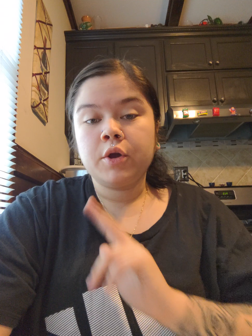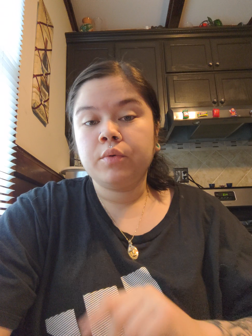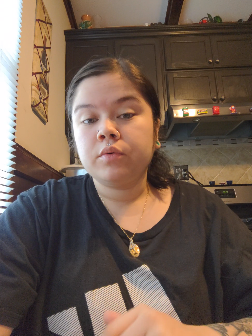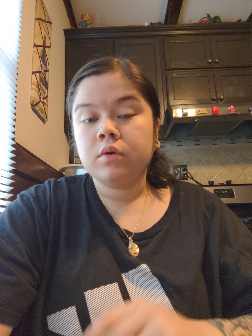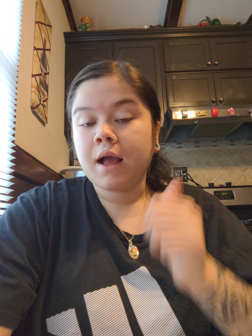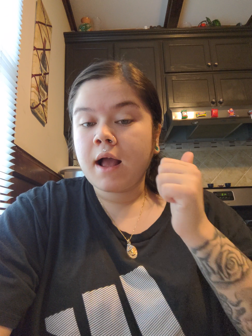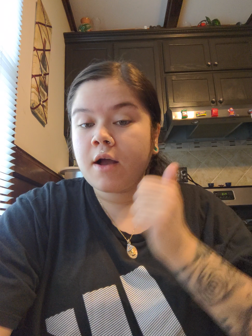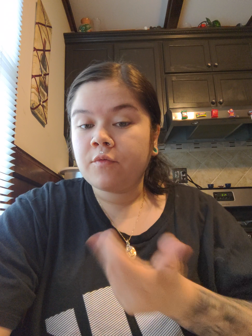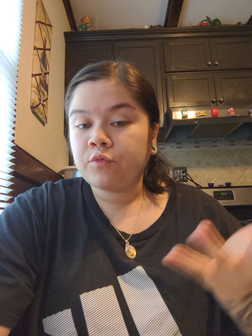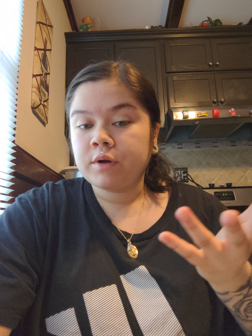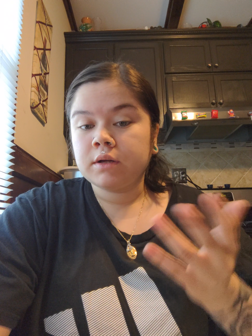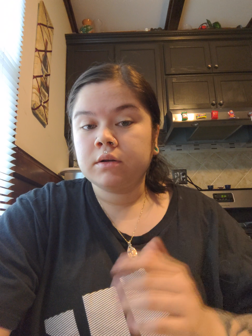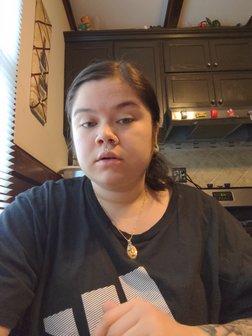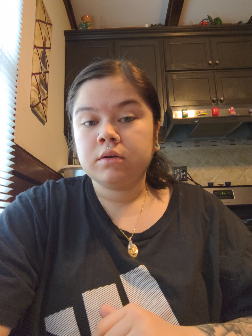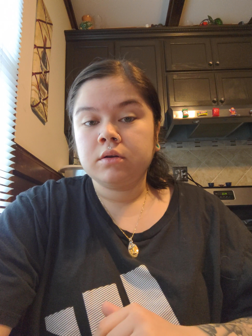every